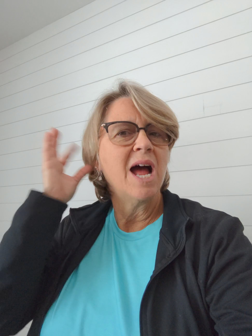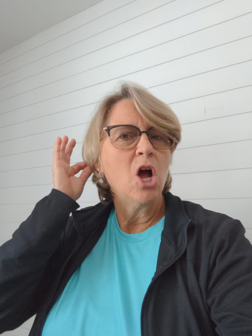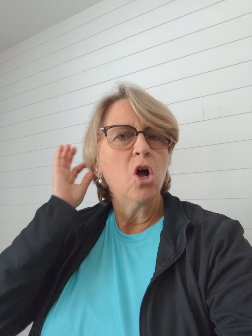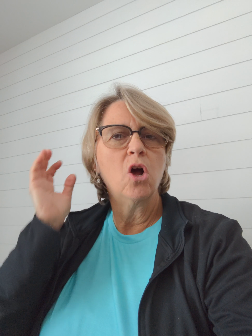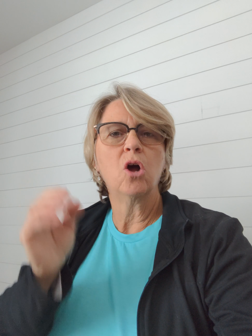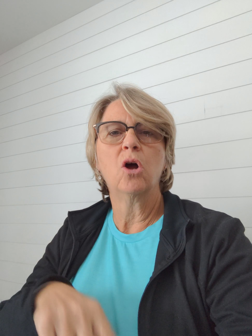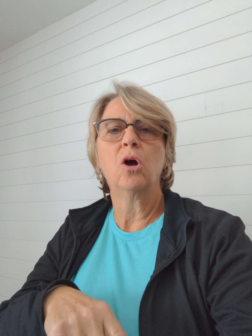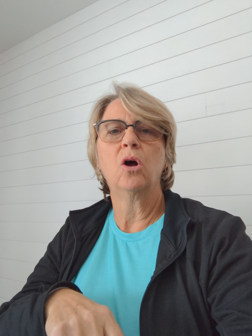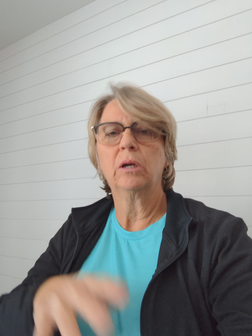hair